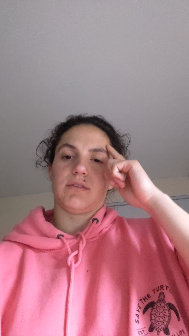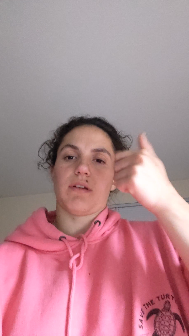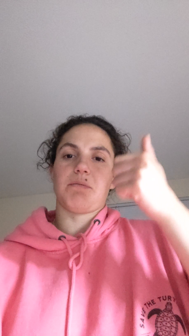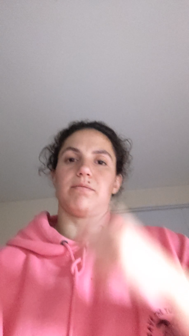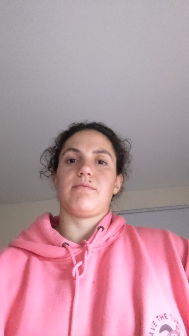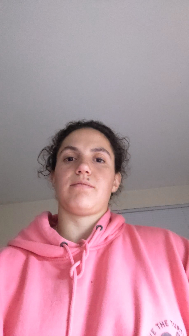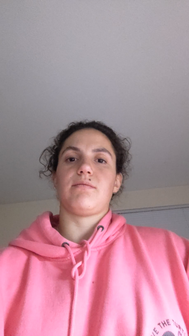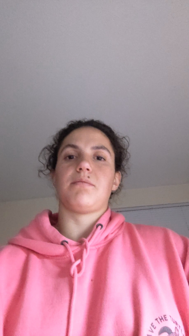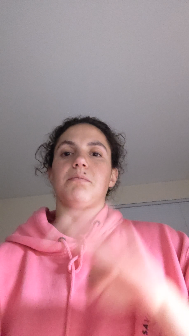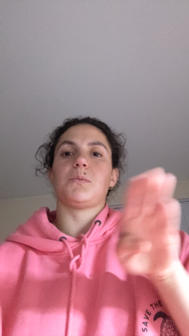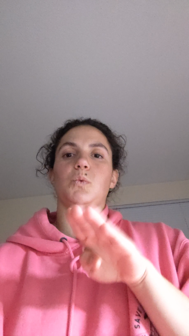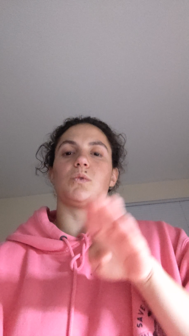boots